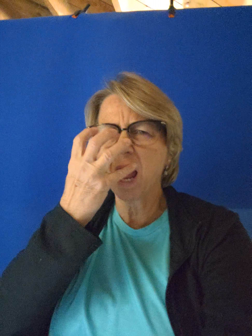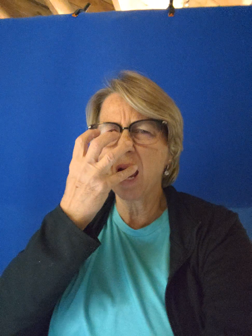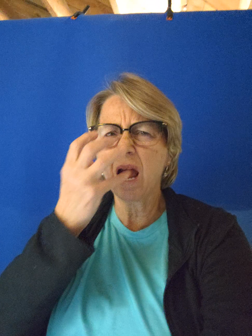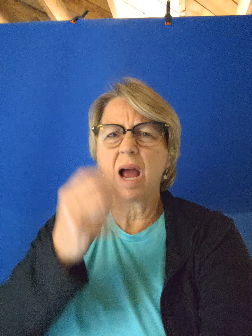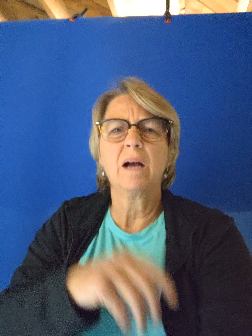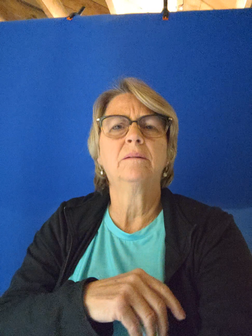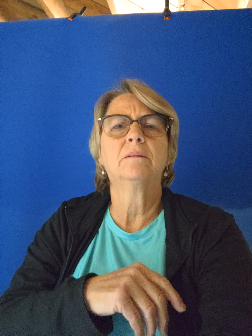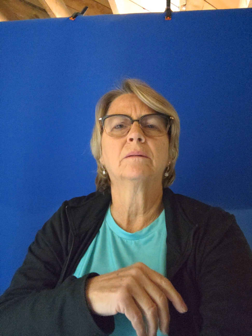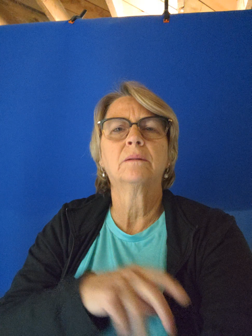mad